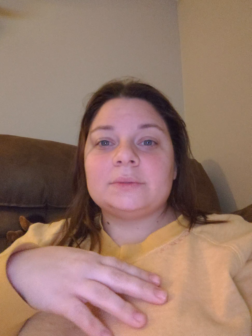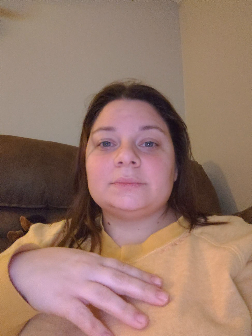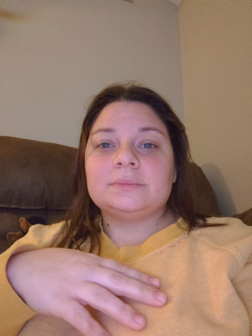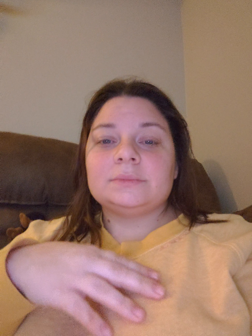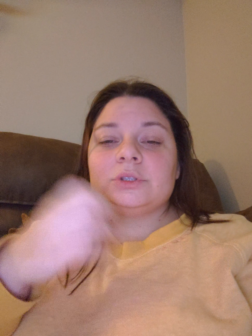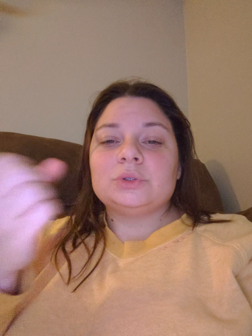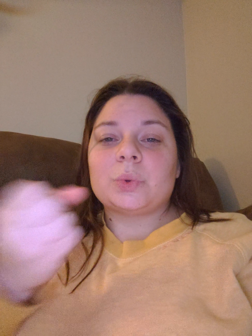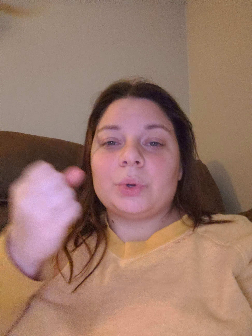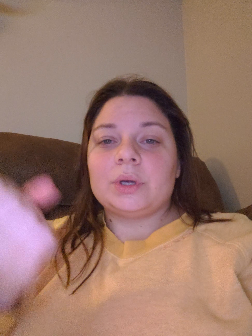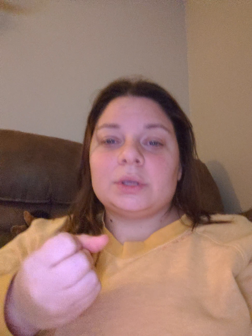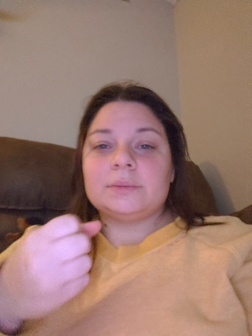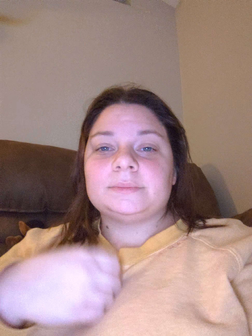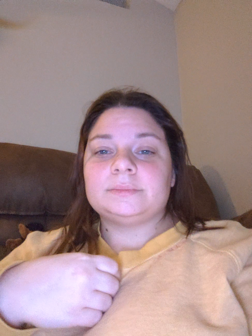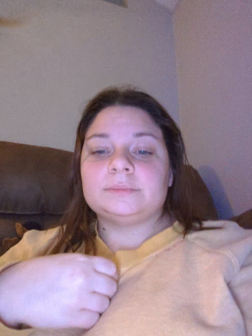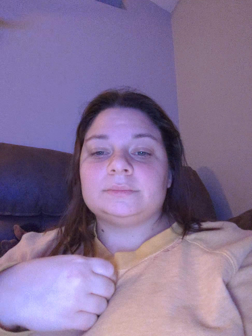drawer